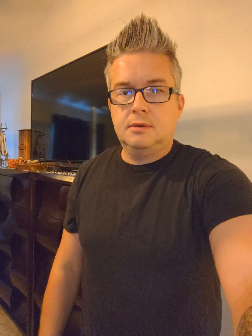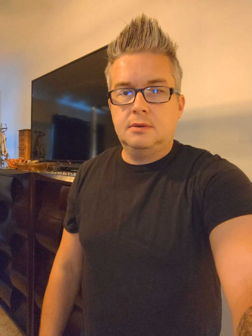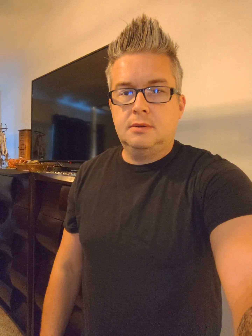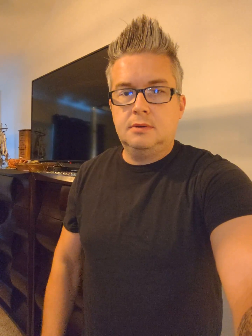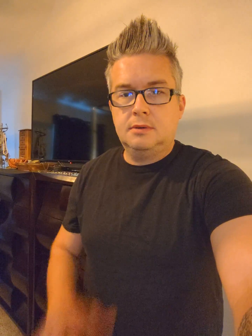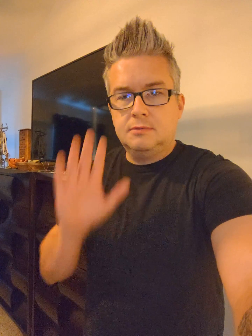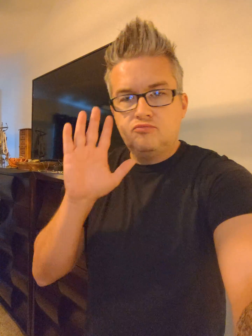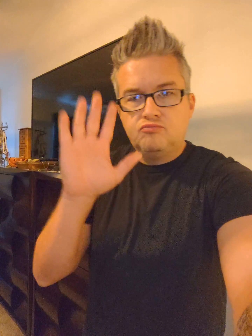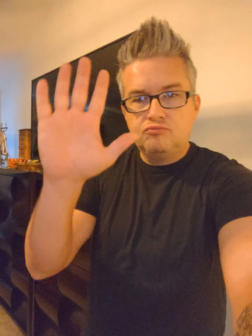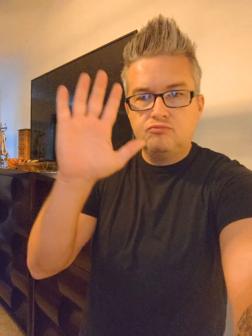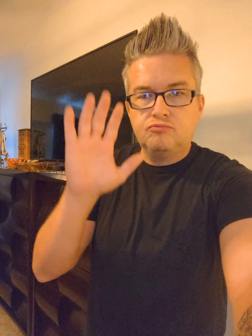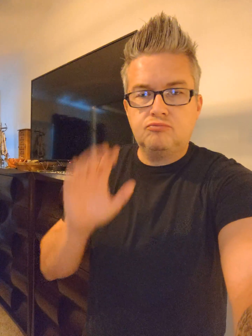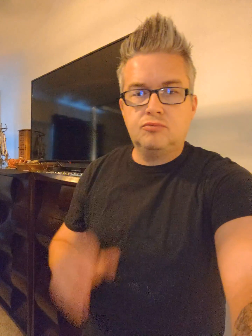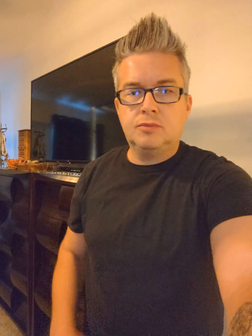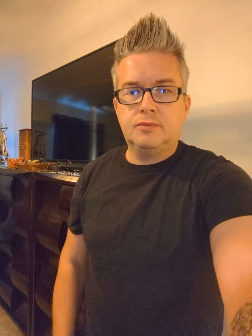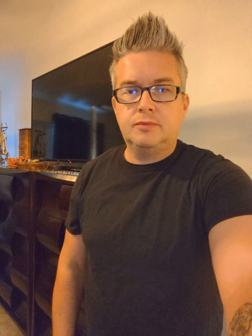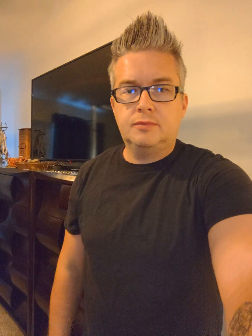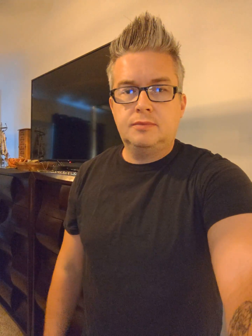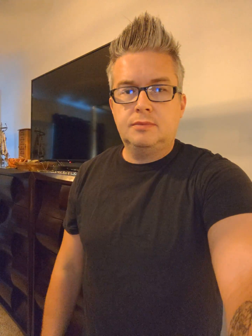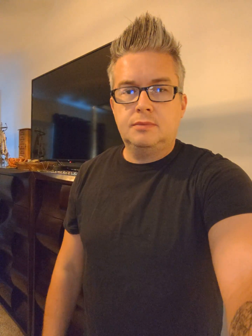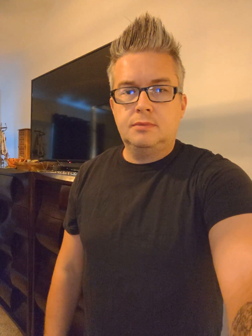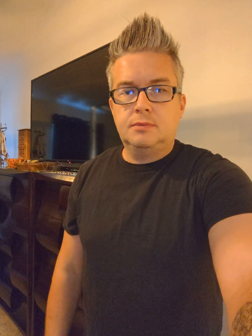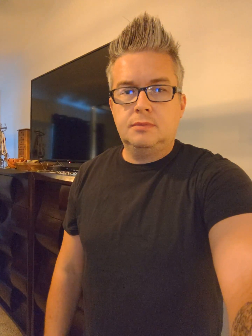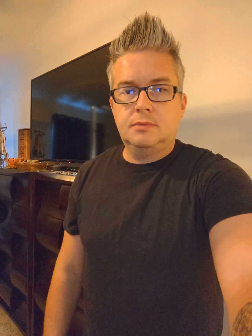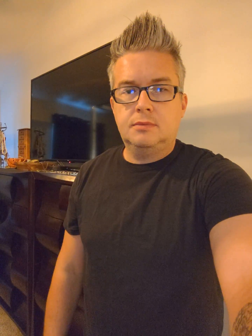give me five